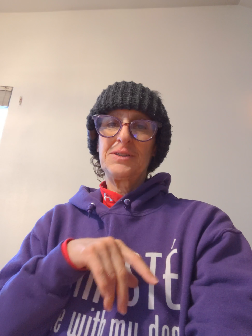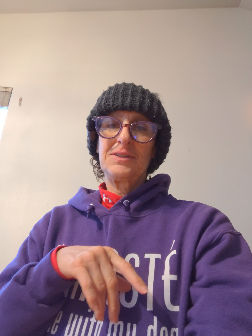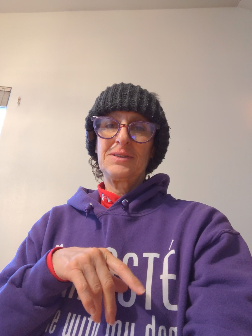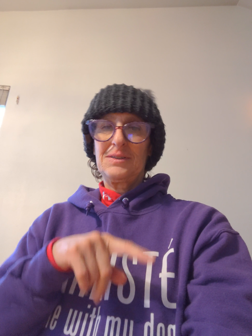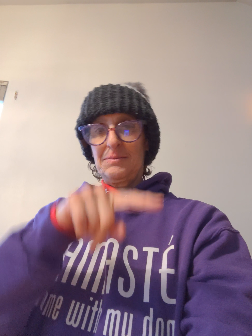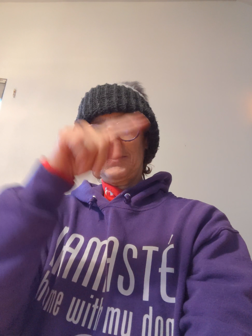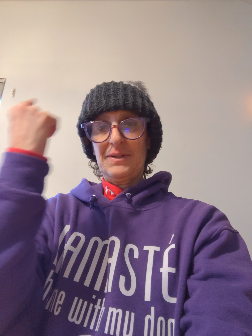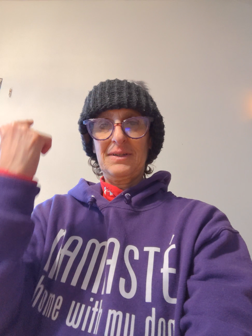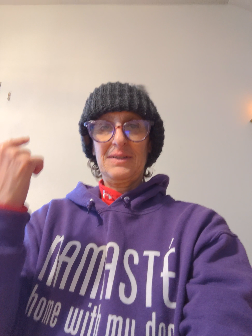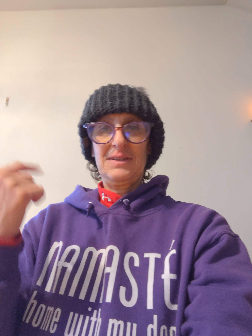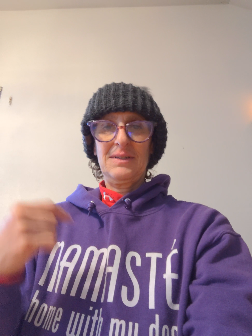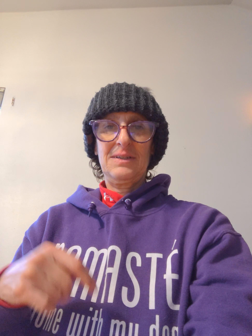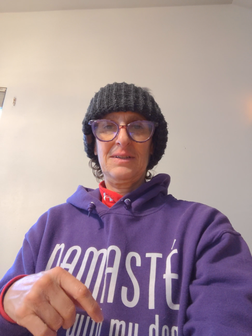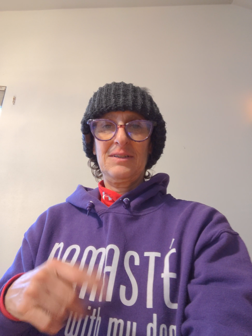black